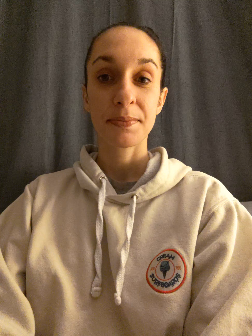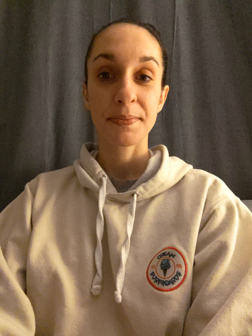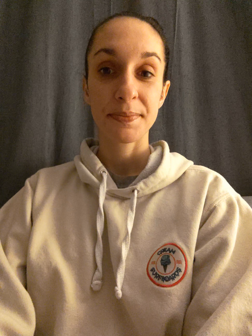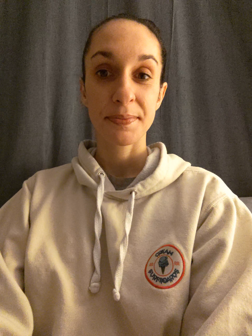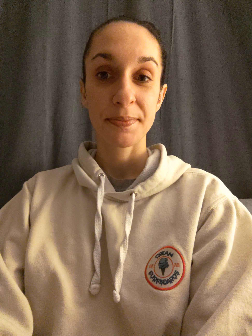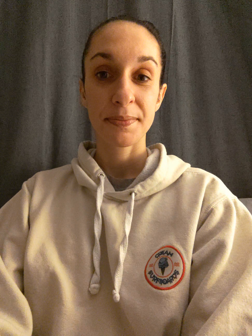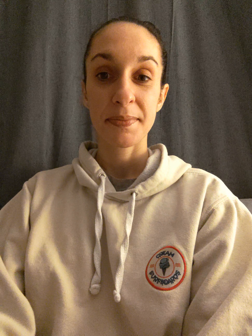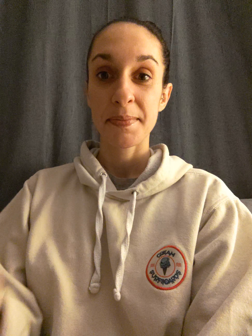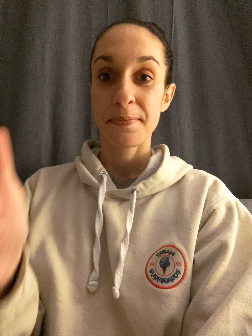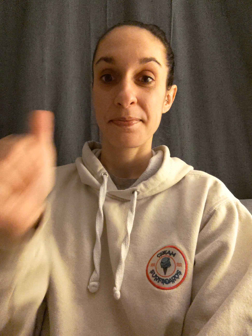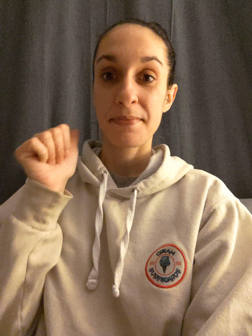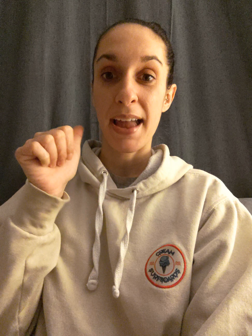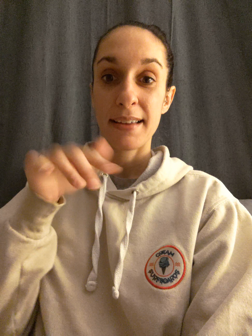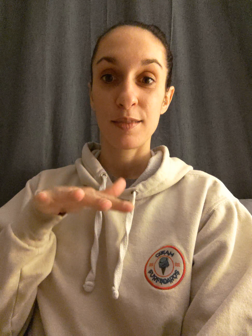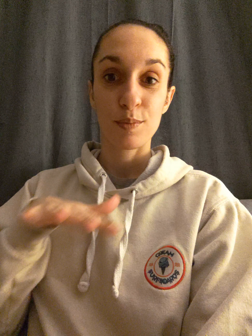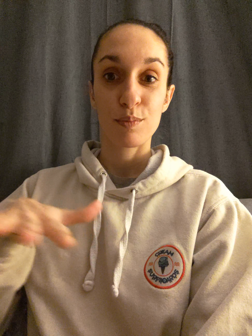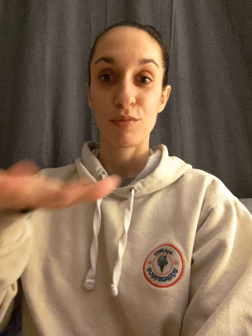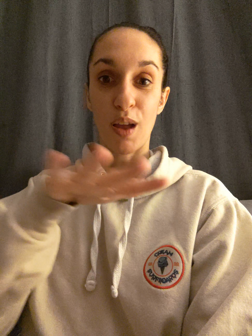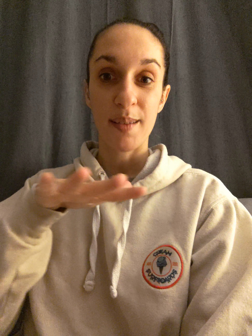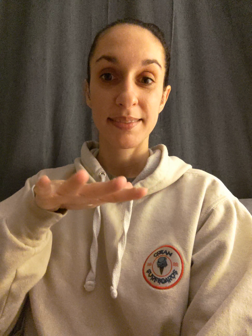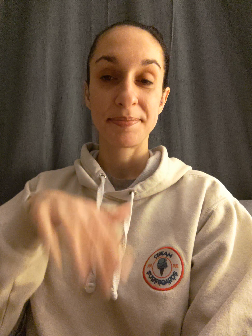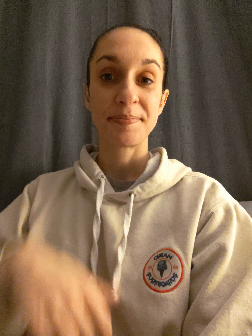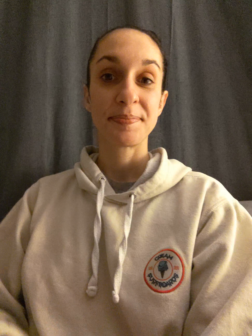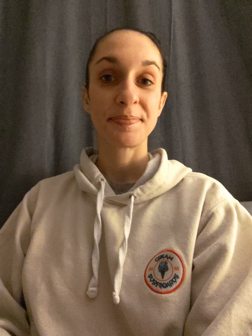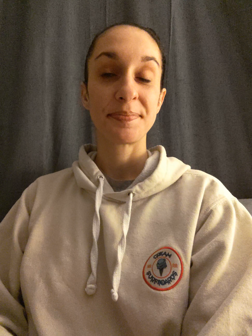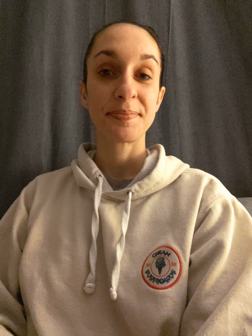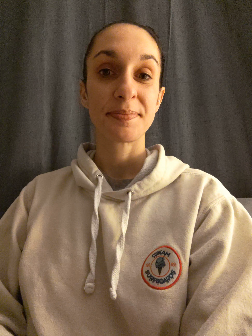backyard